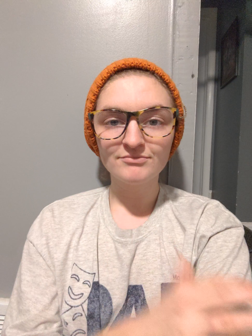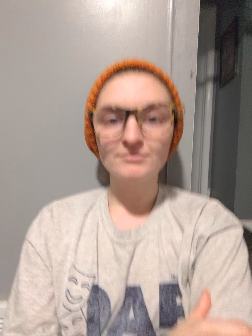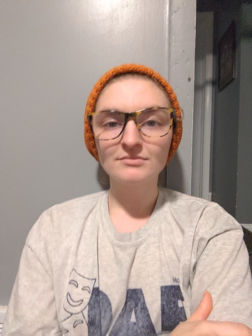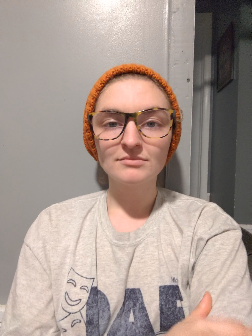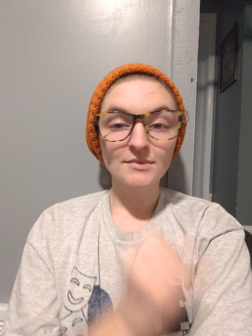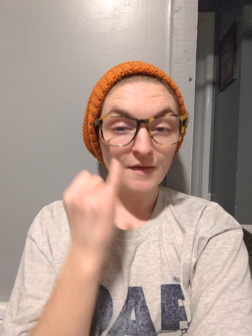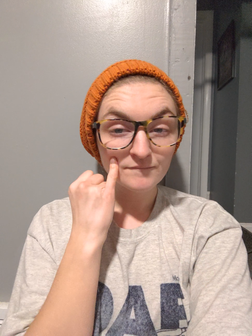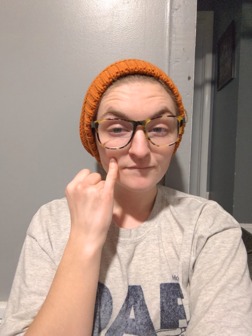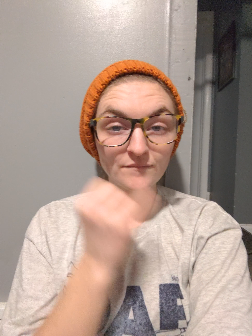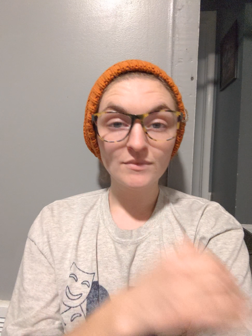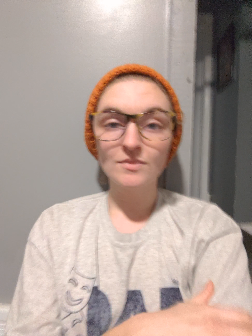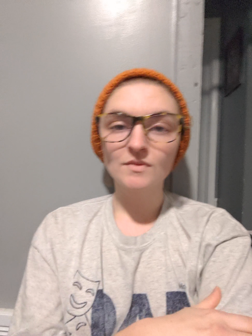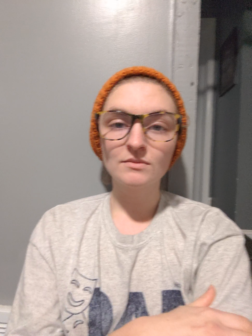if